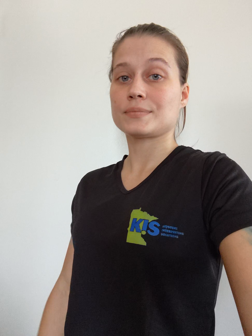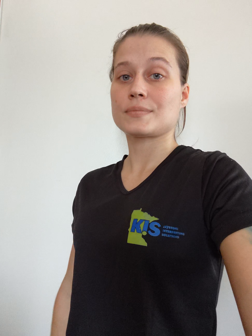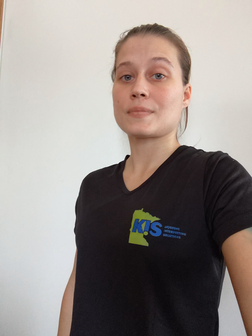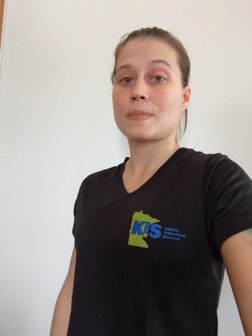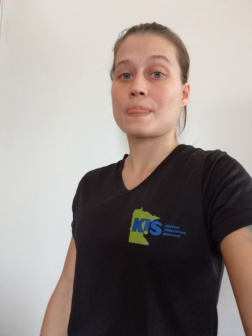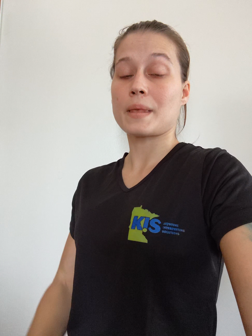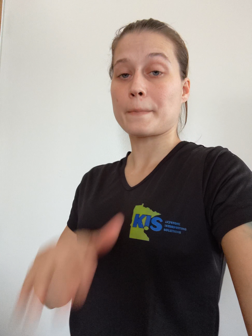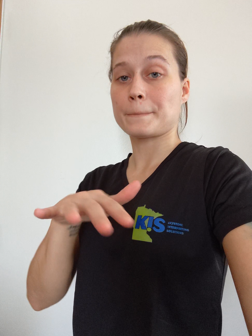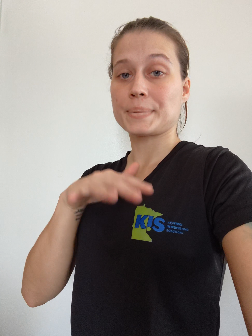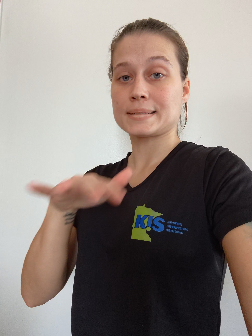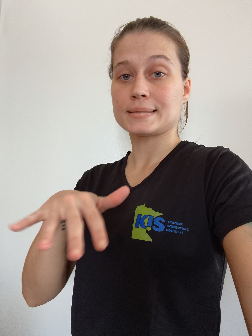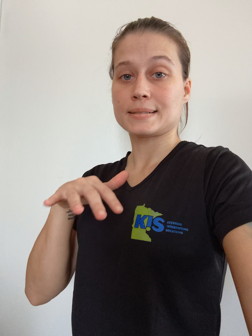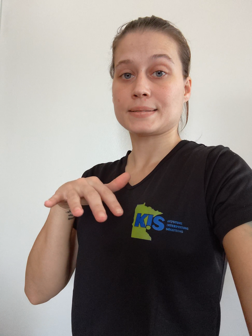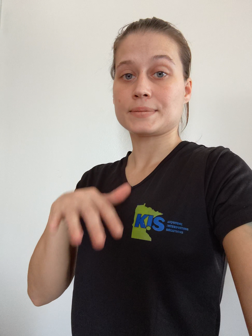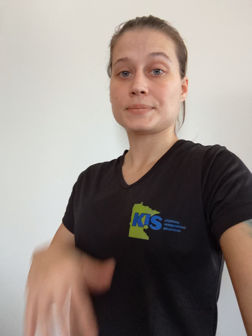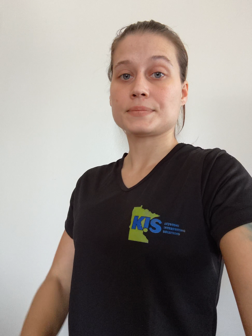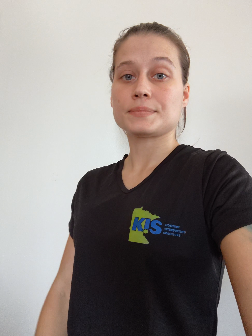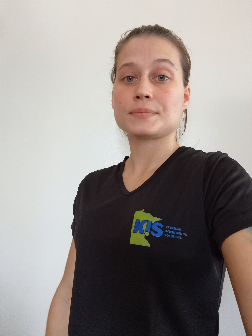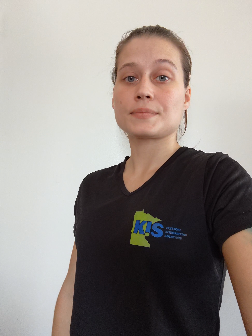mitten